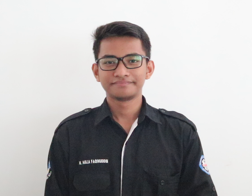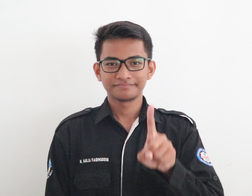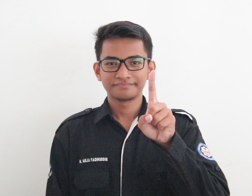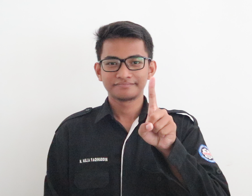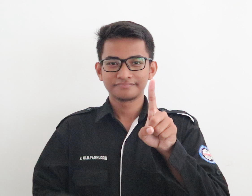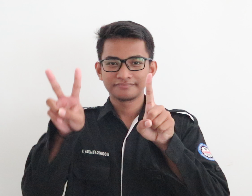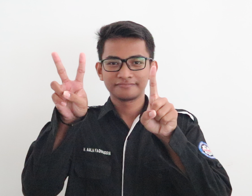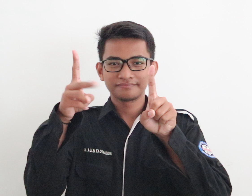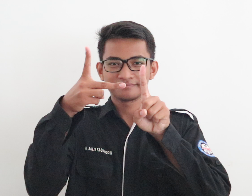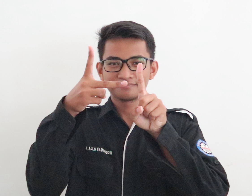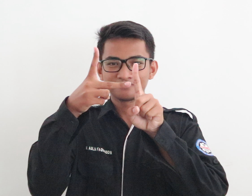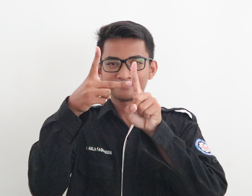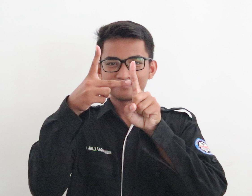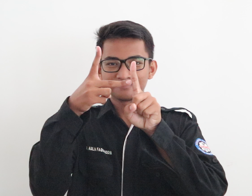H